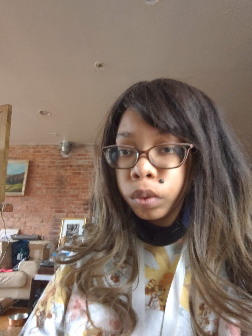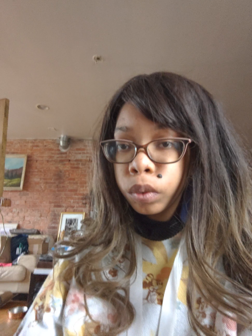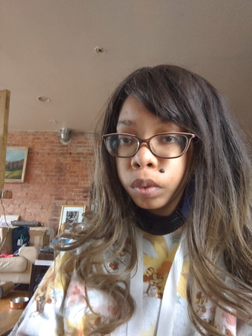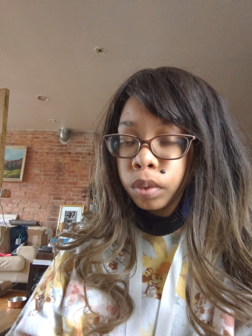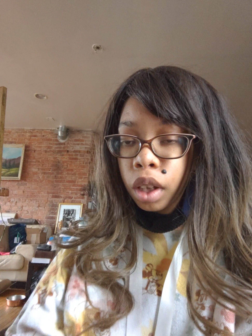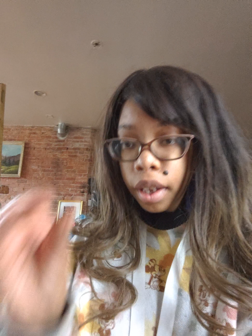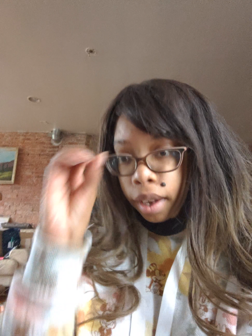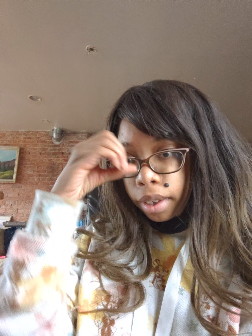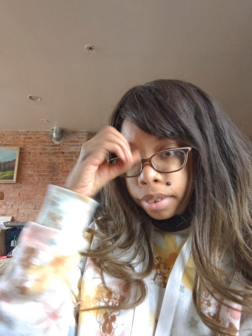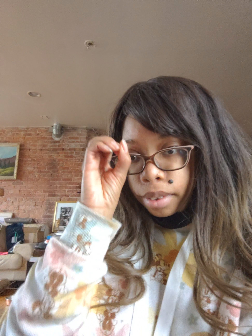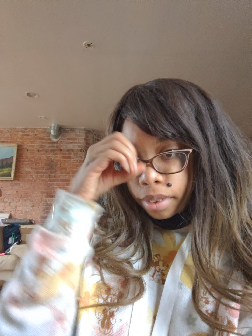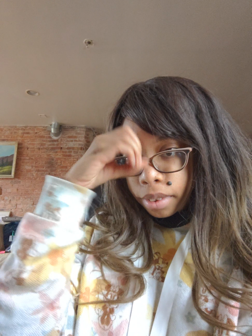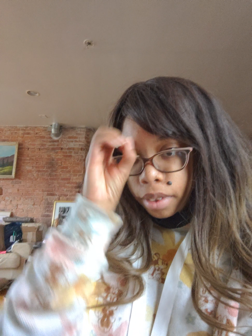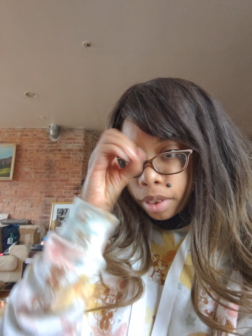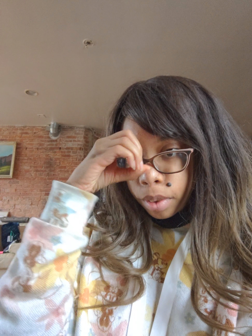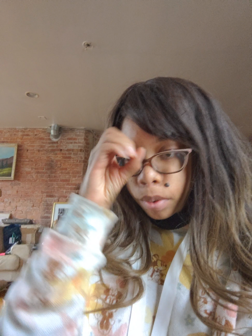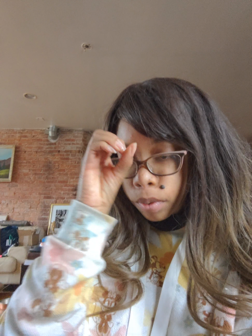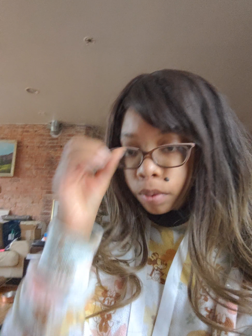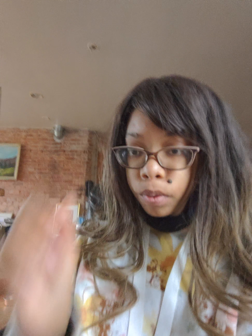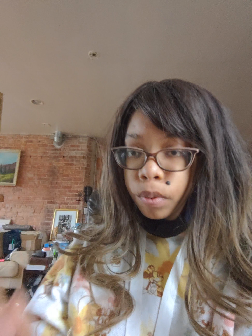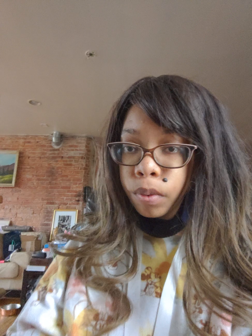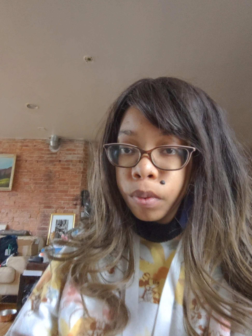owl